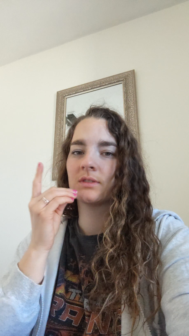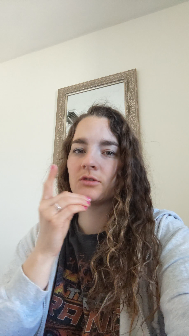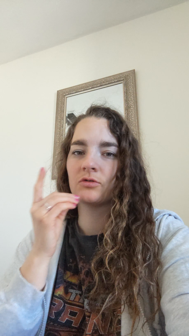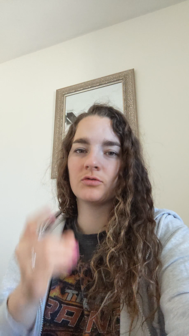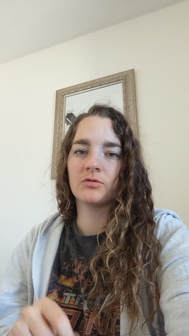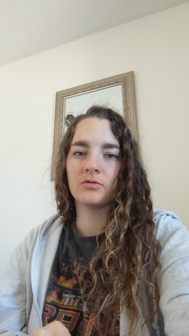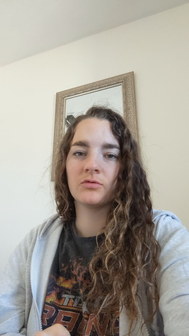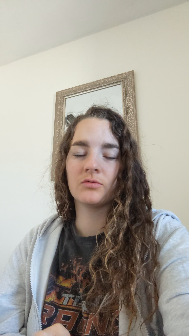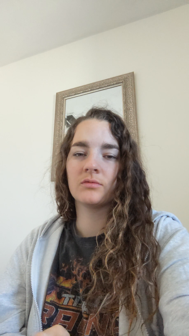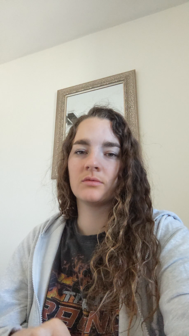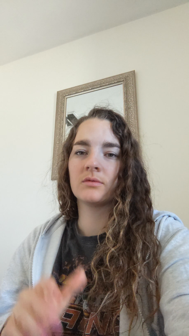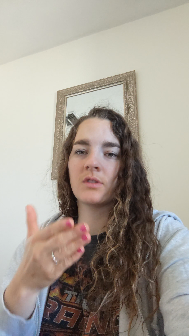share